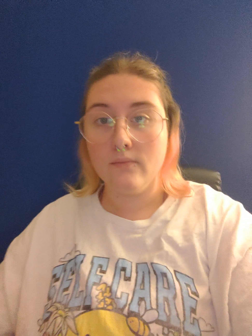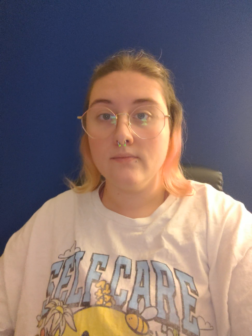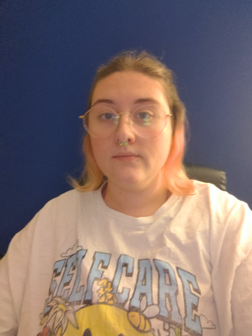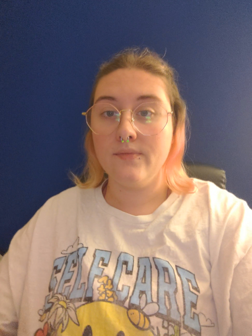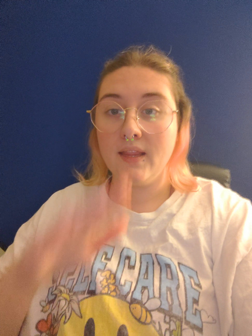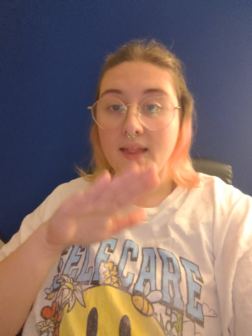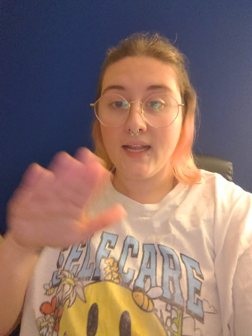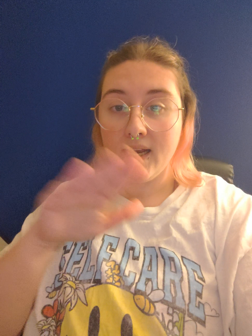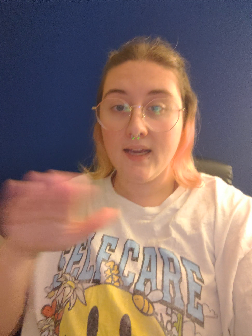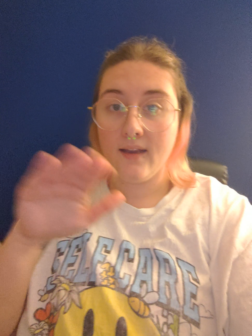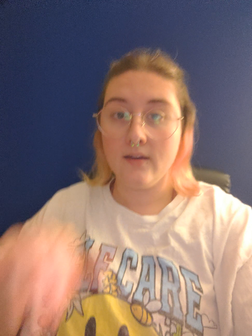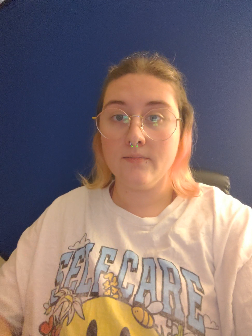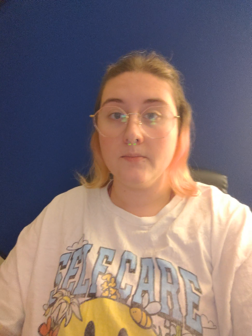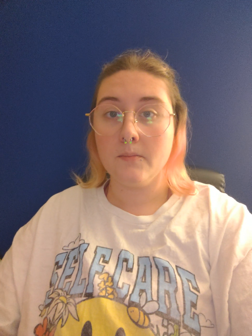clean